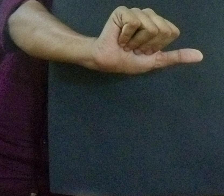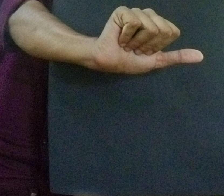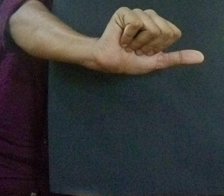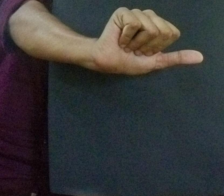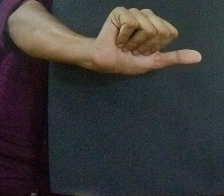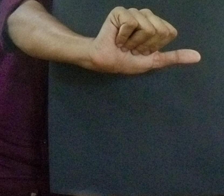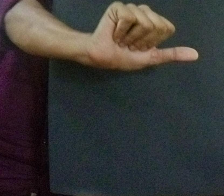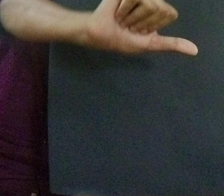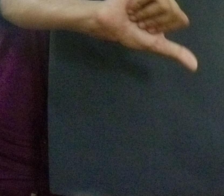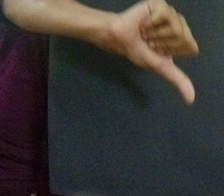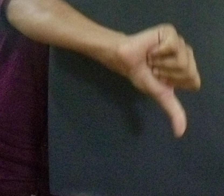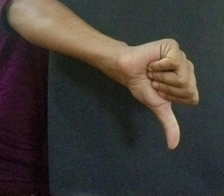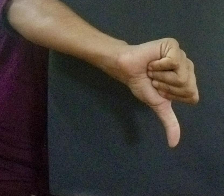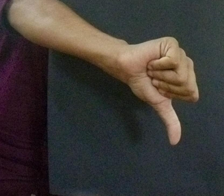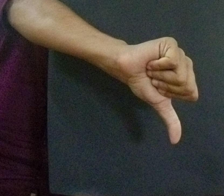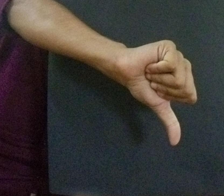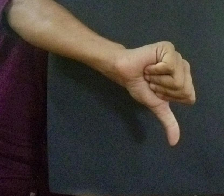lose